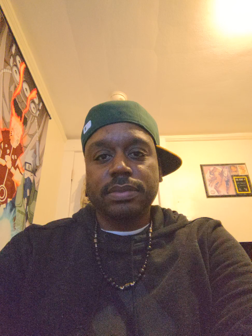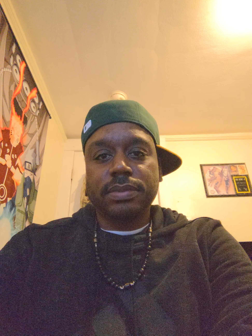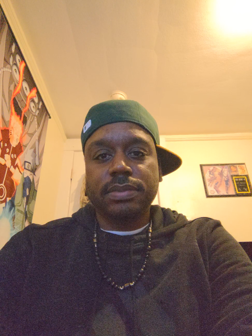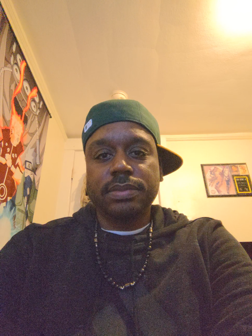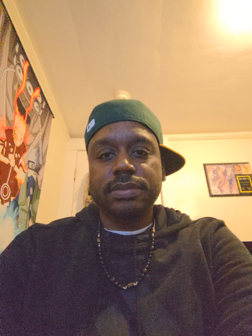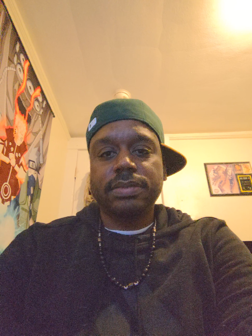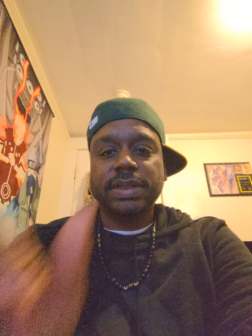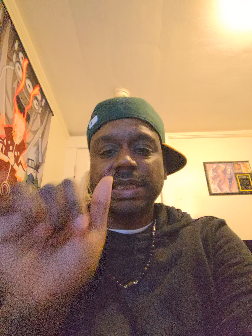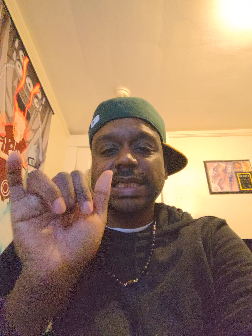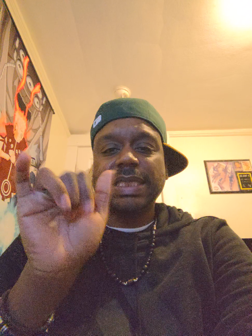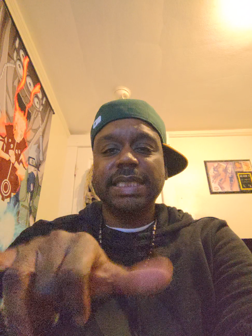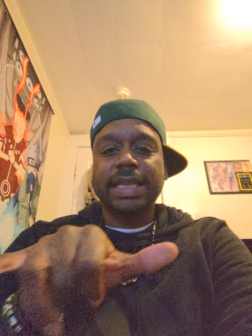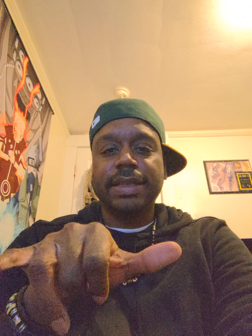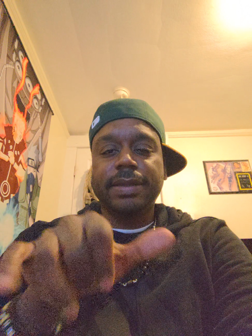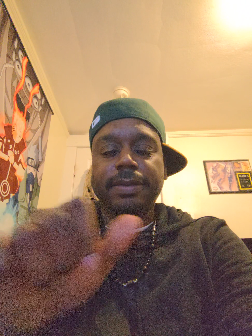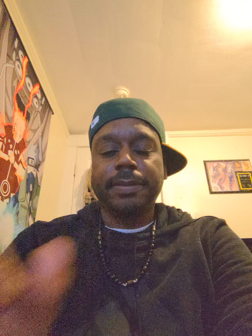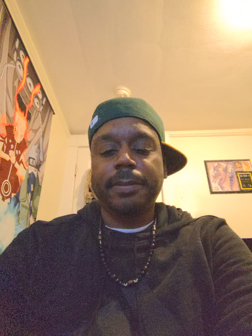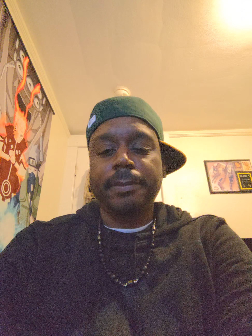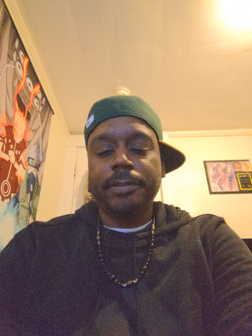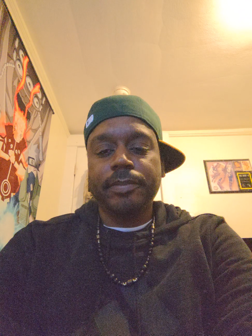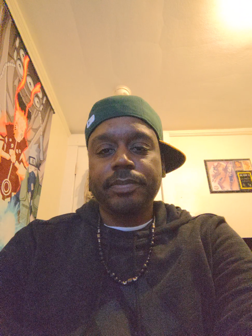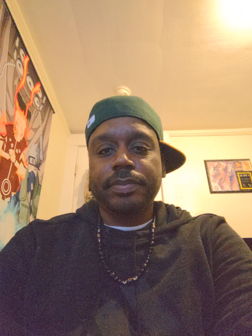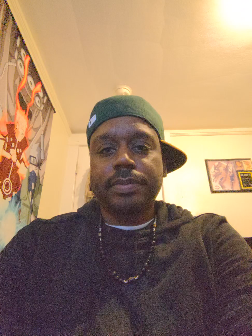stay